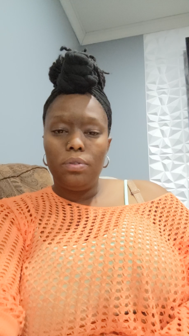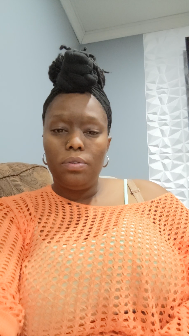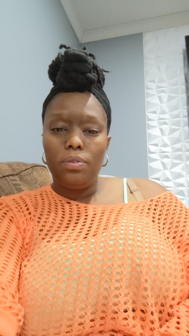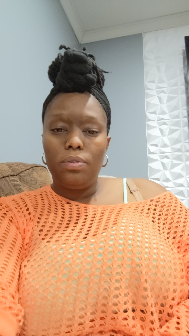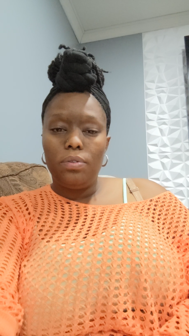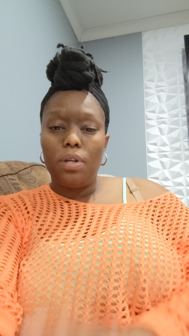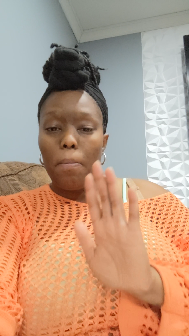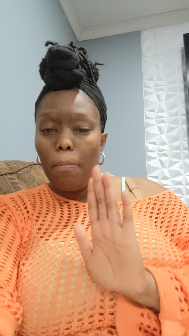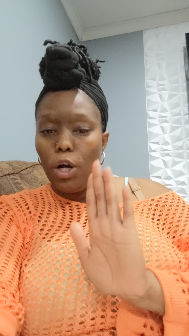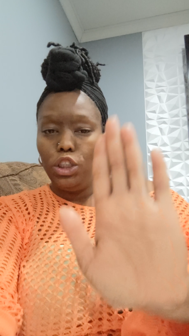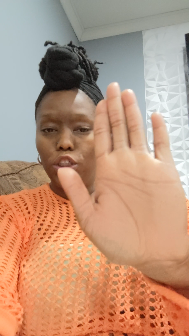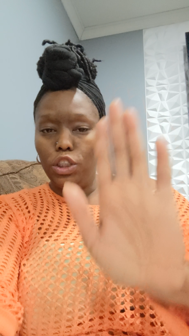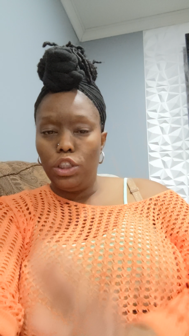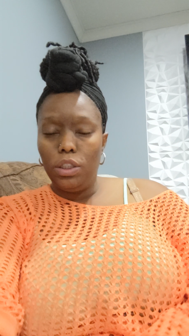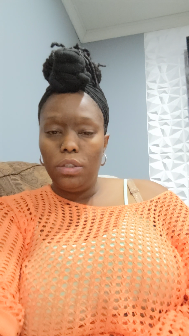push